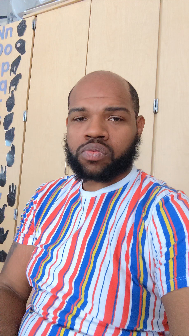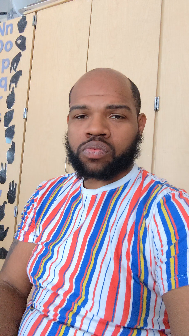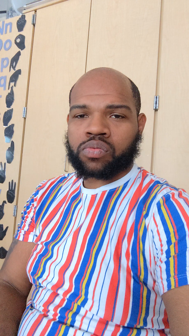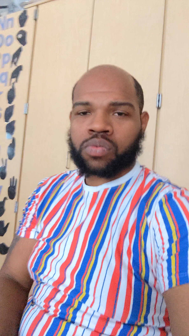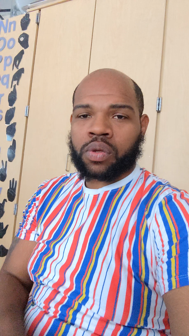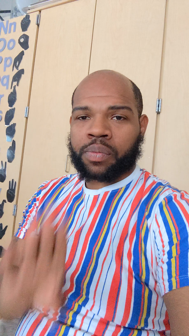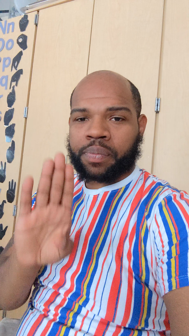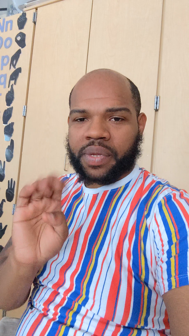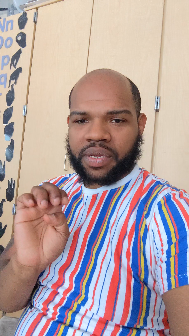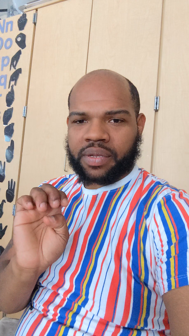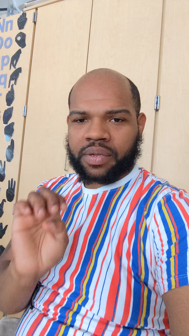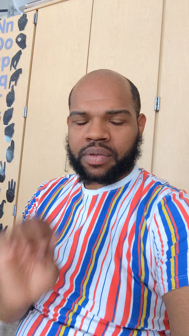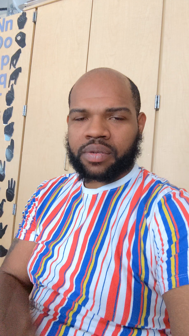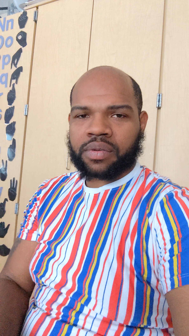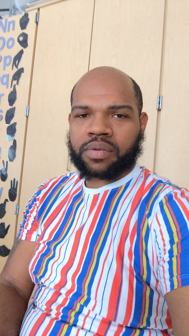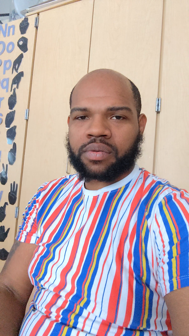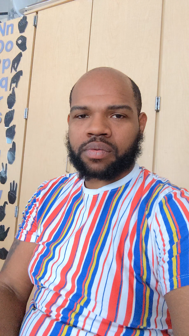be